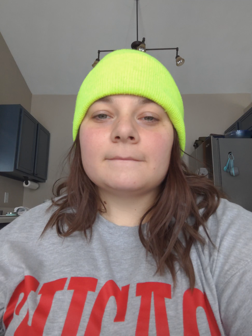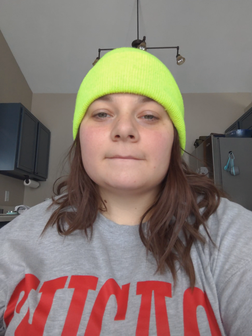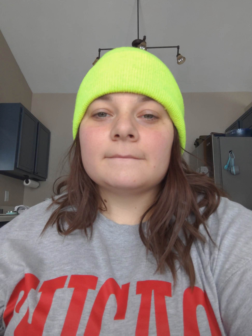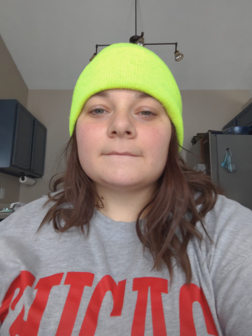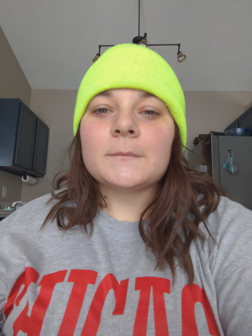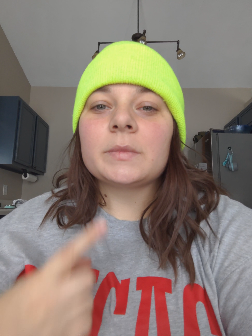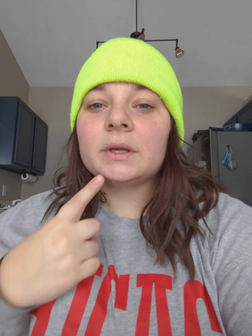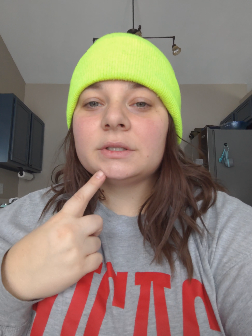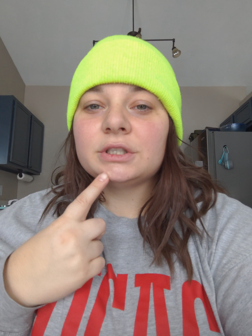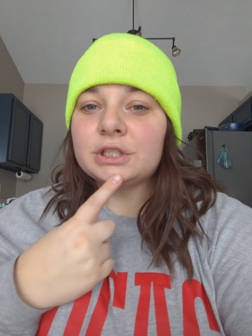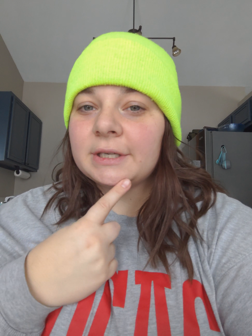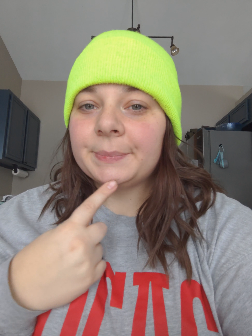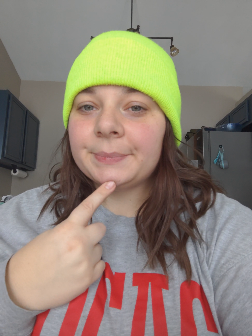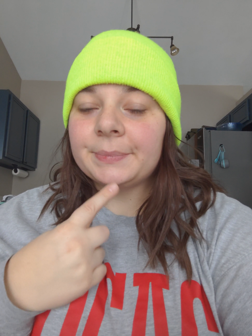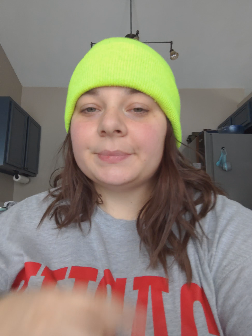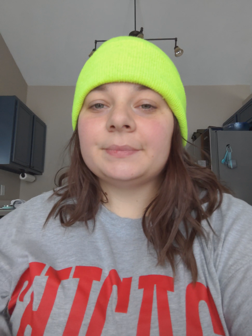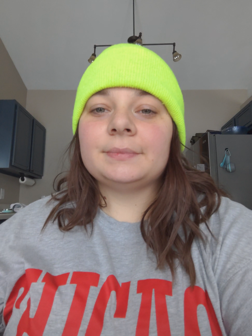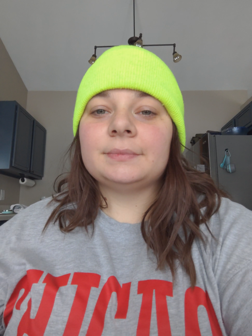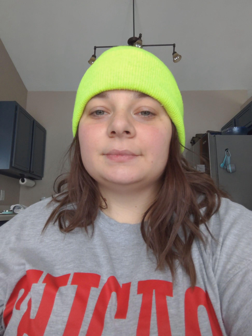chin